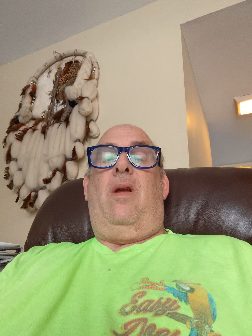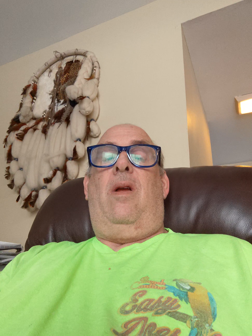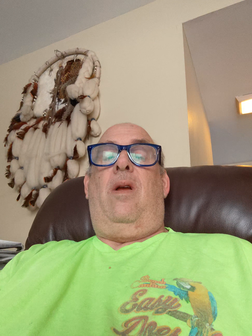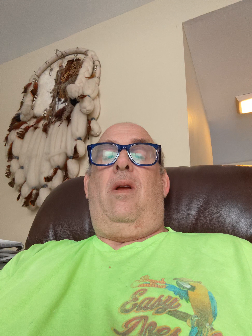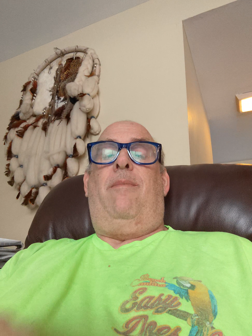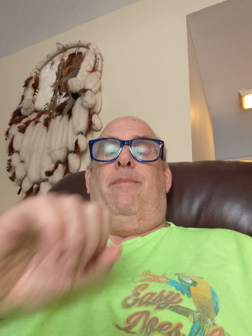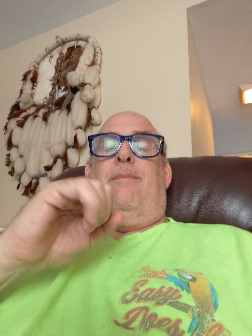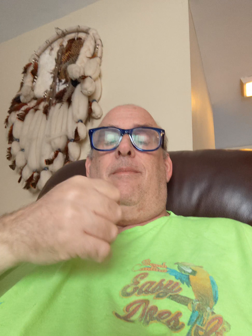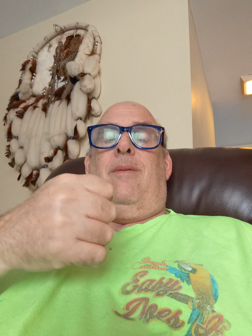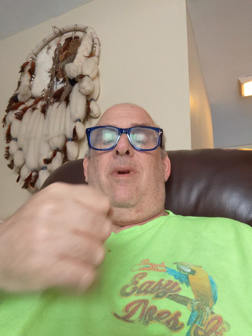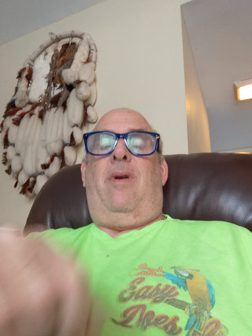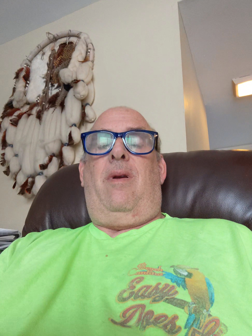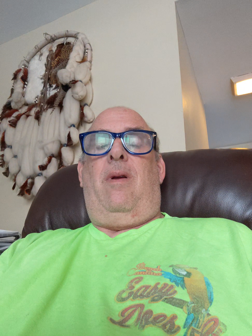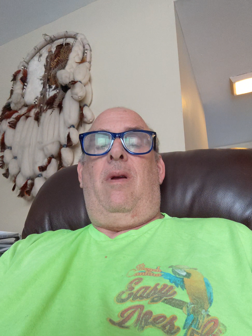make